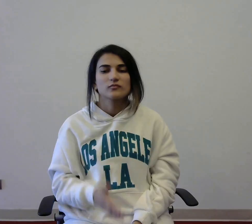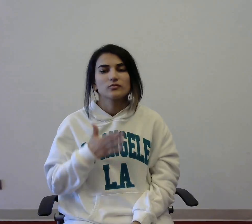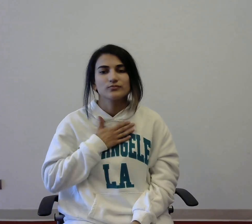mən